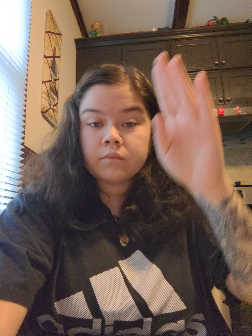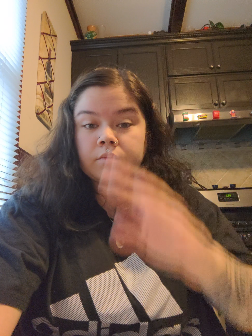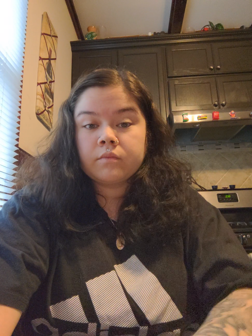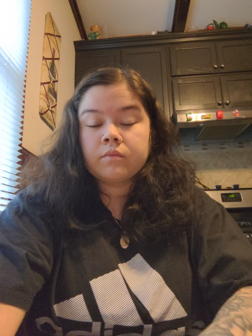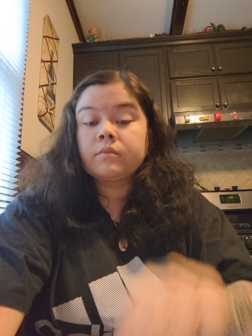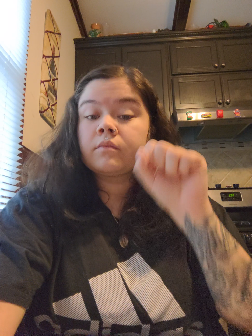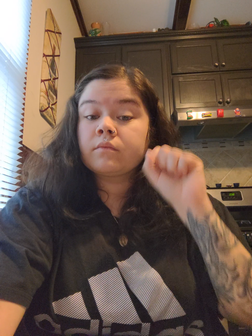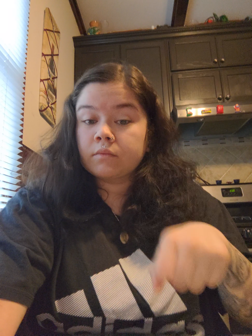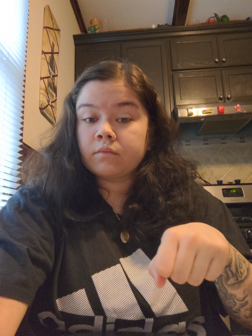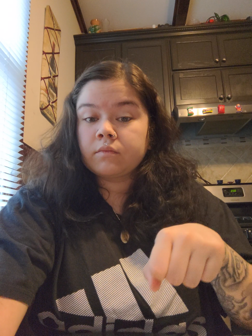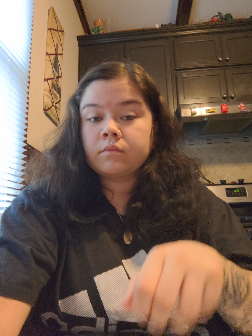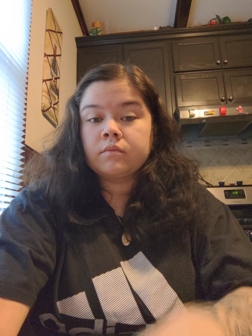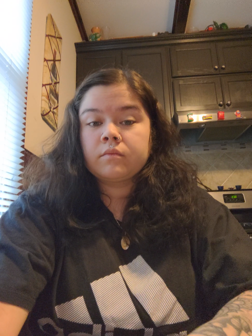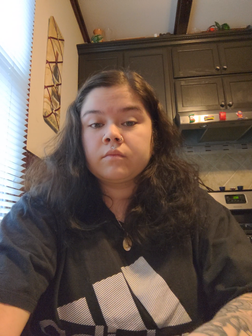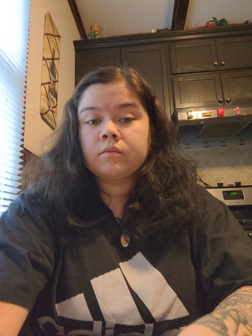can